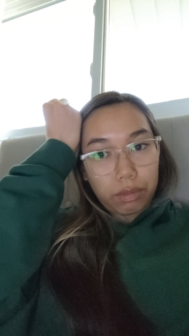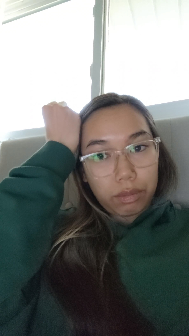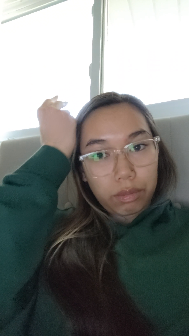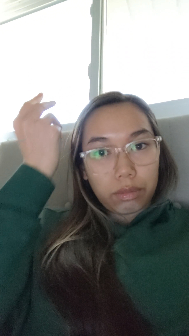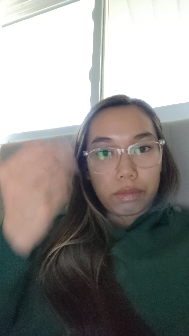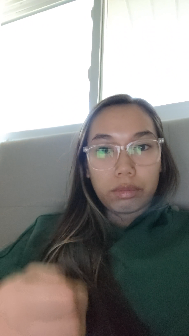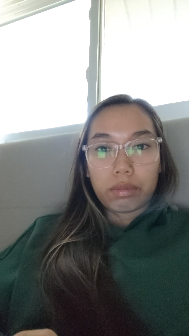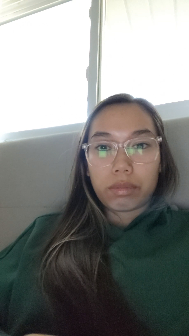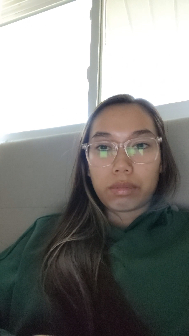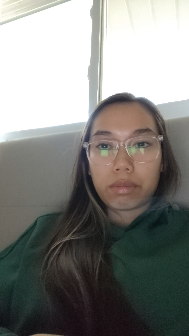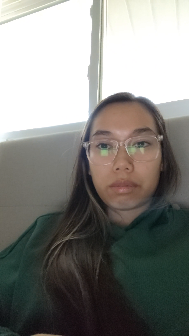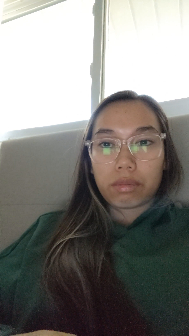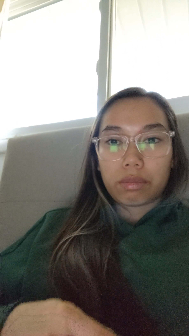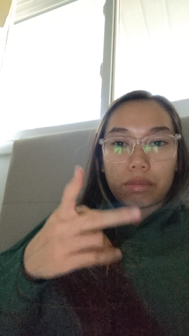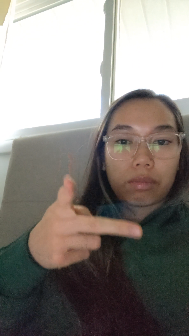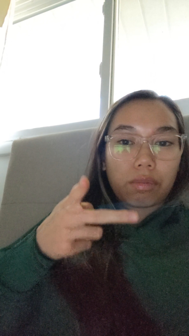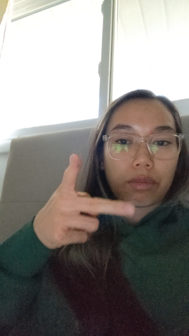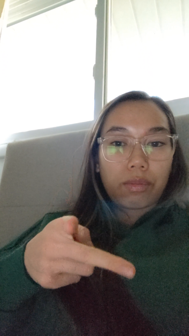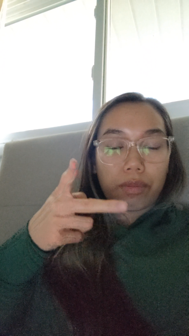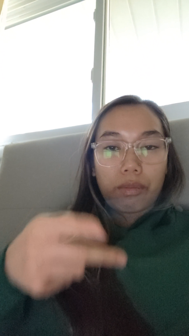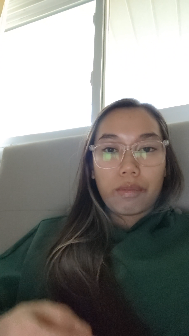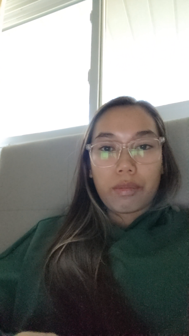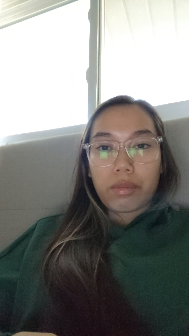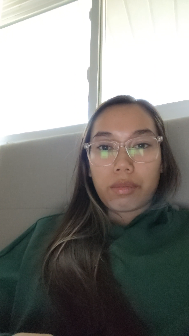careful